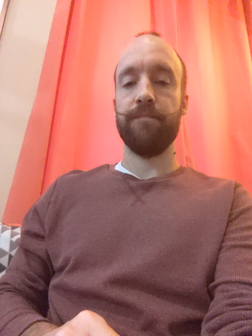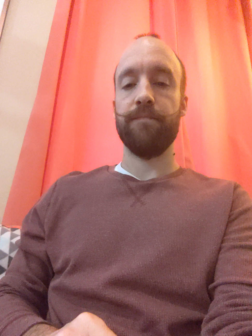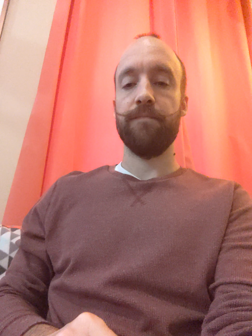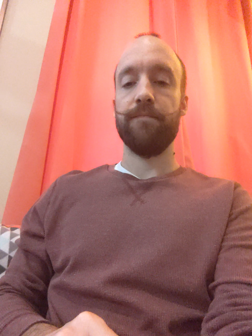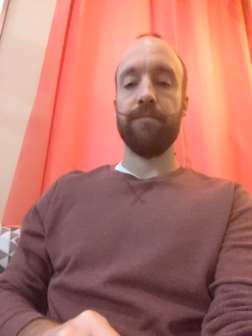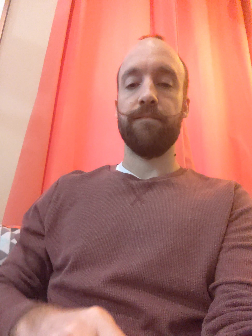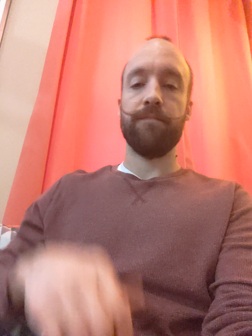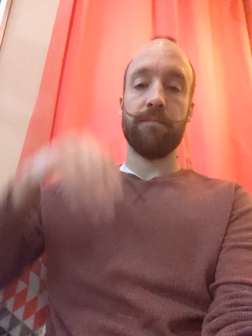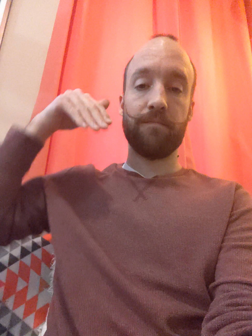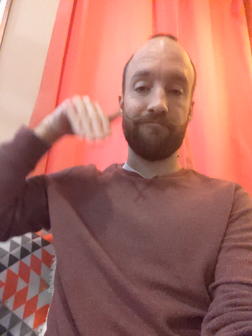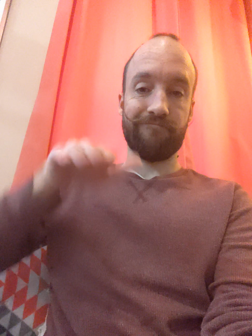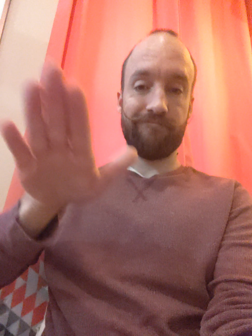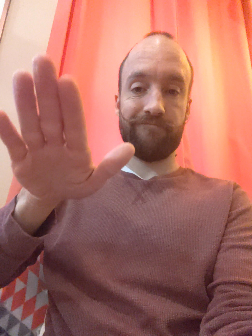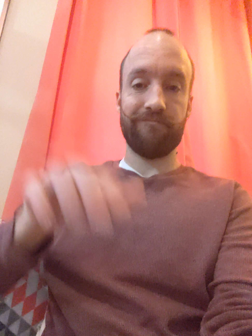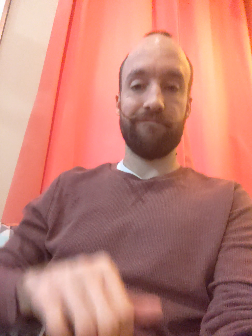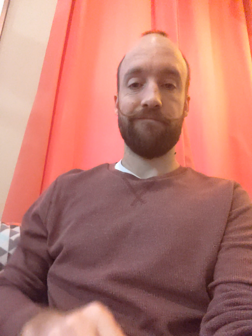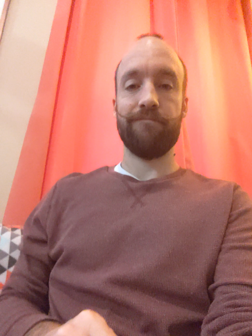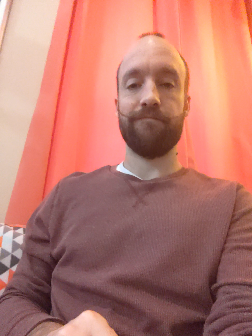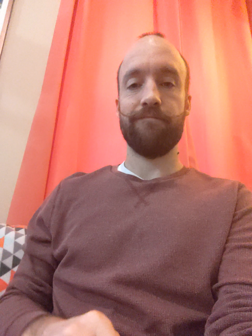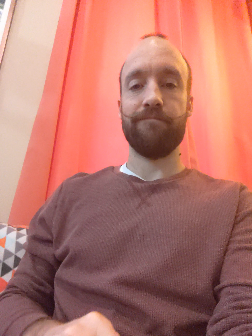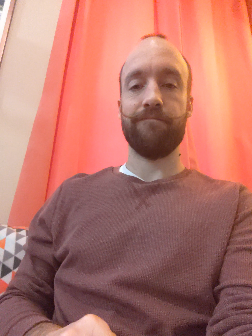into